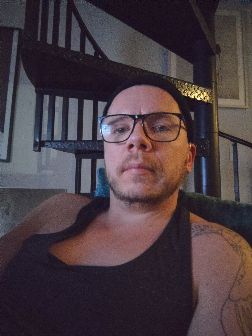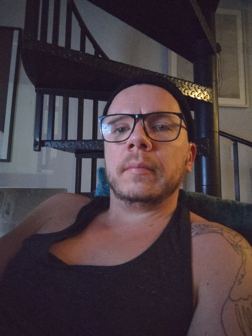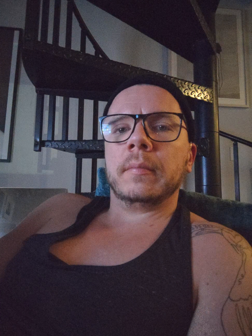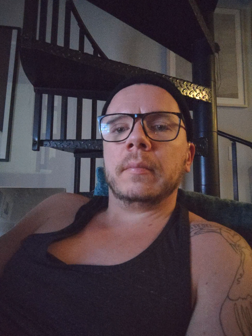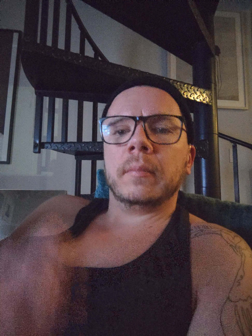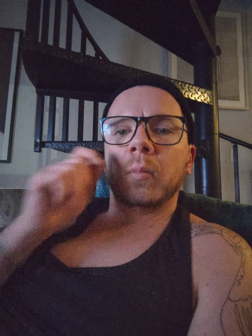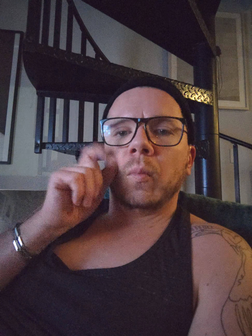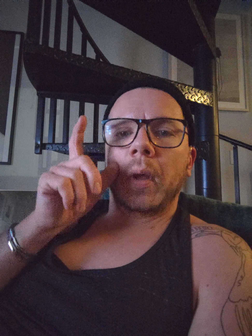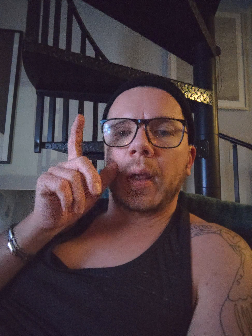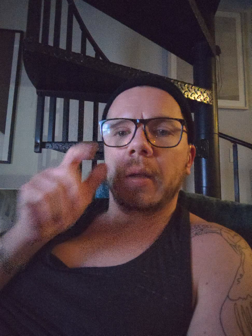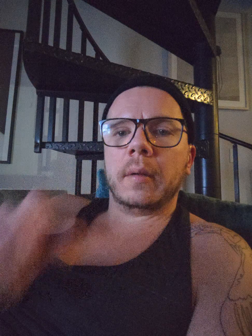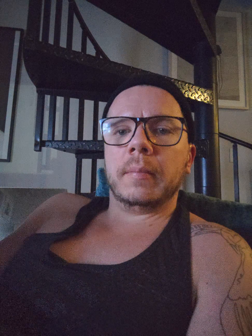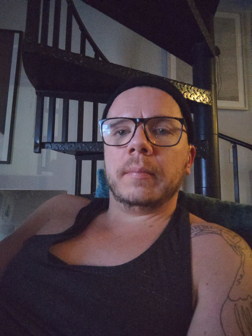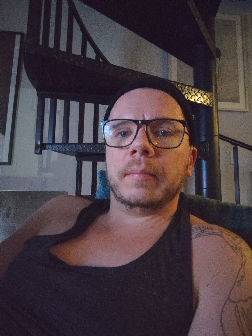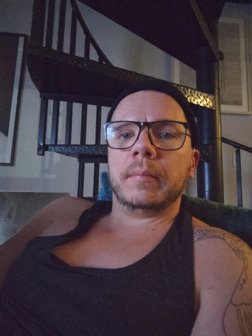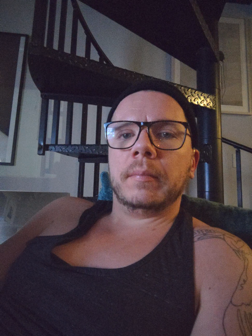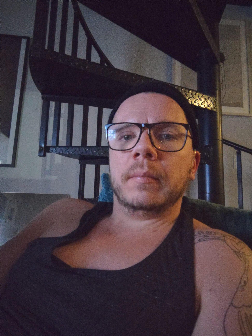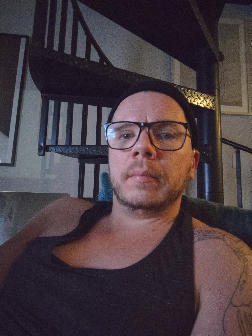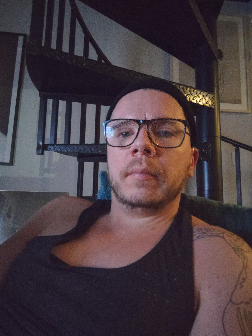wake